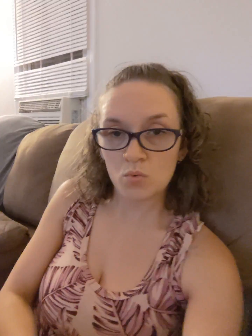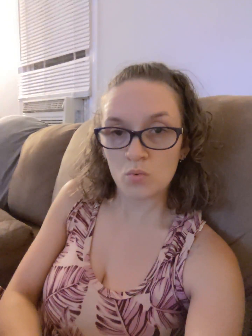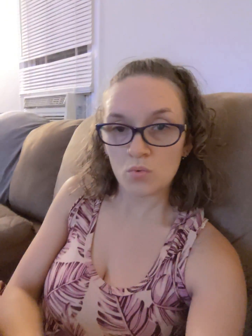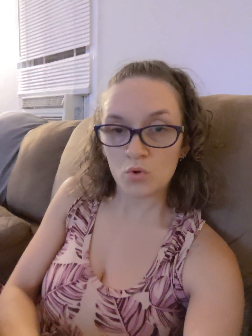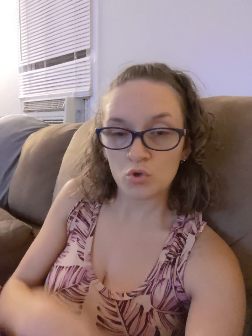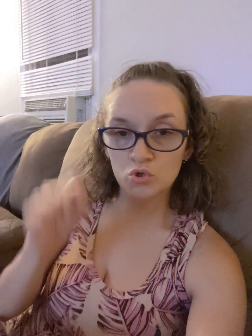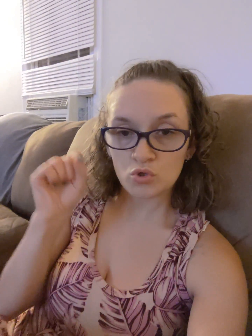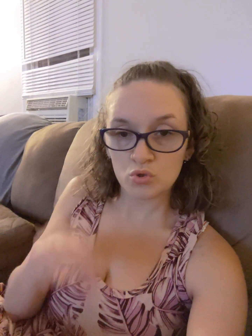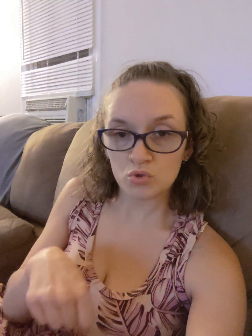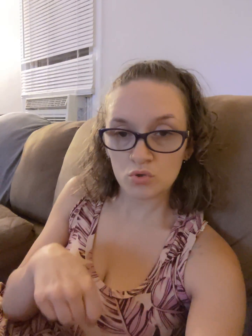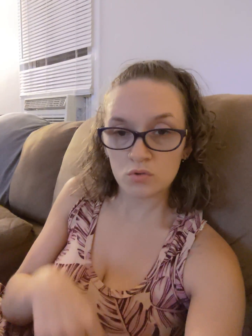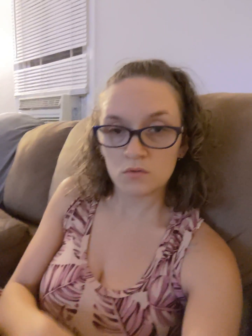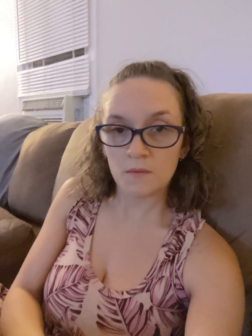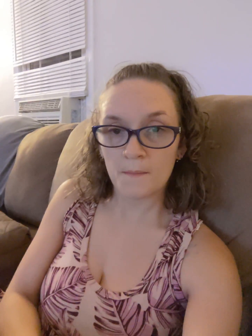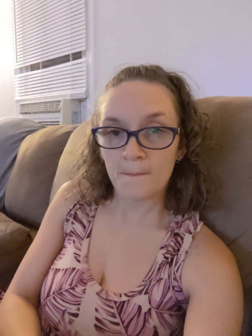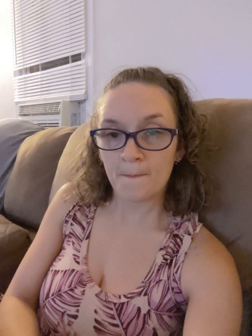could